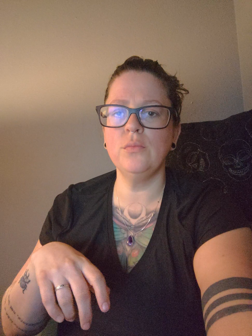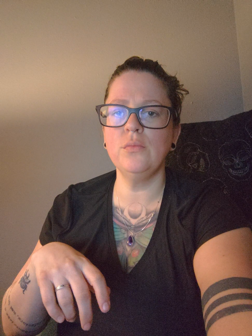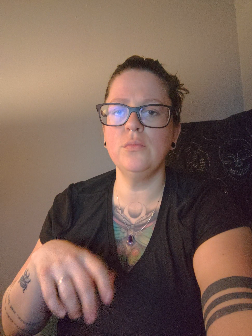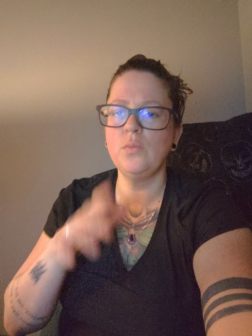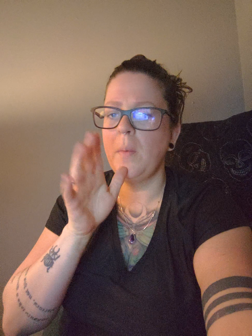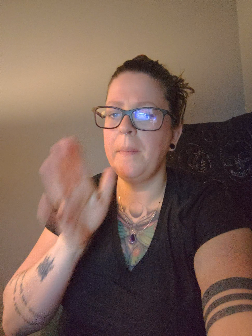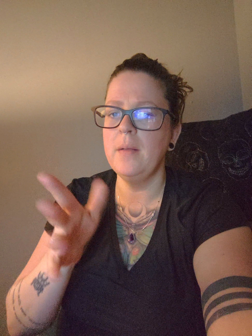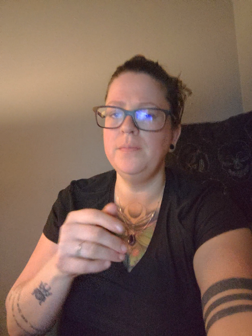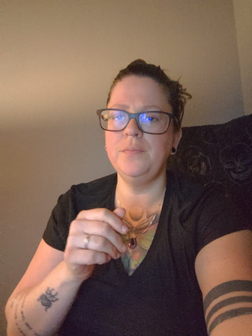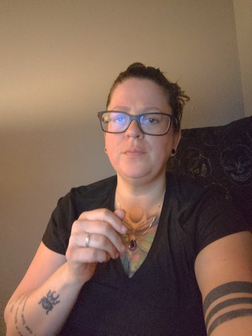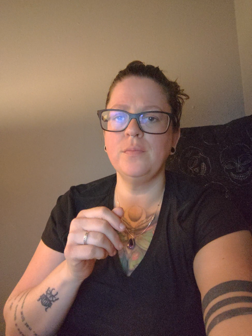grandma